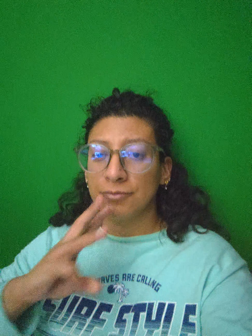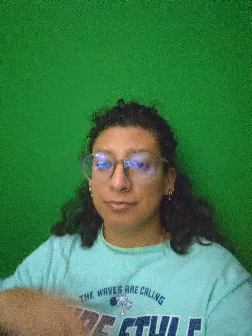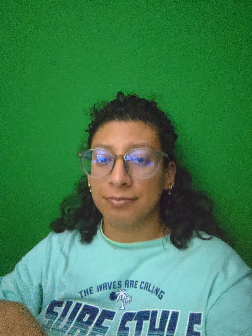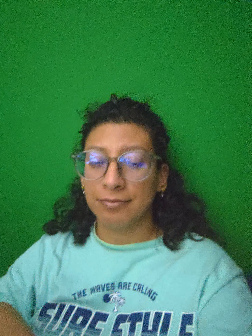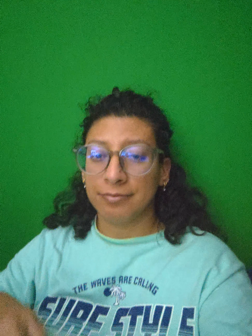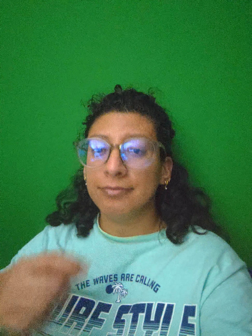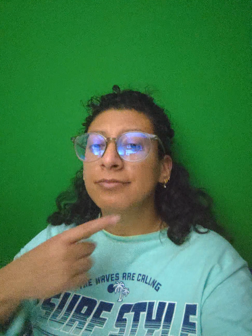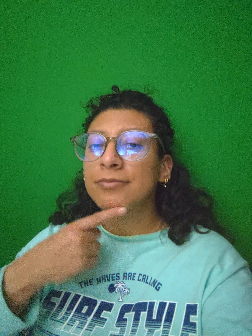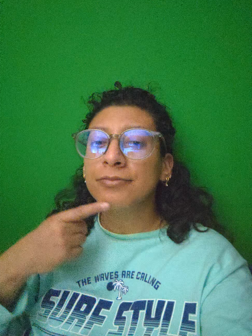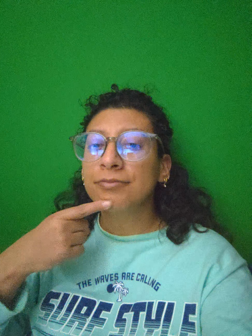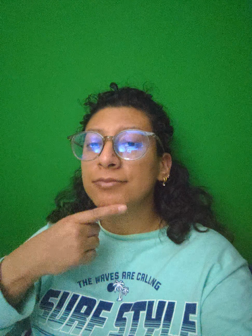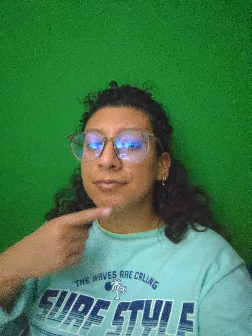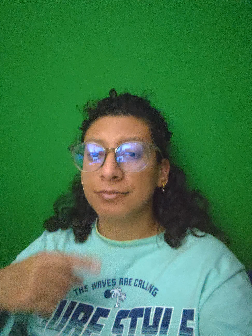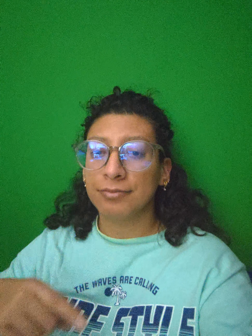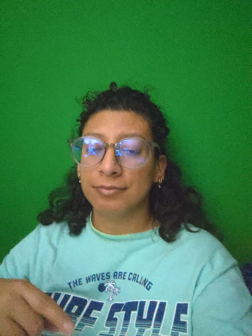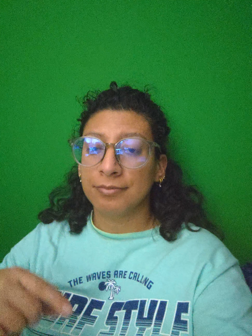chin